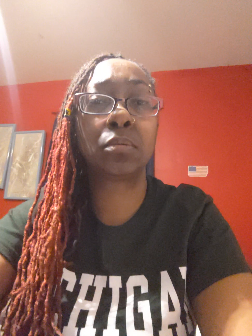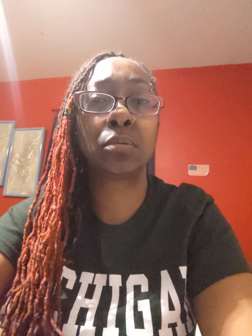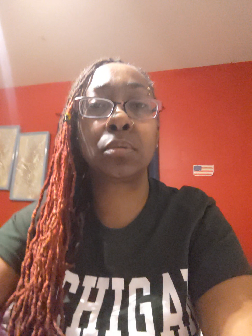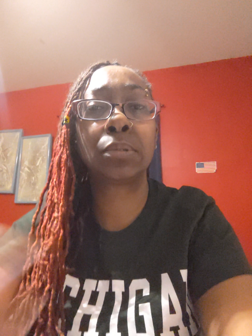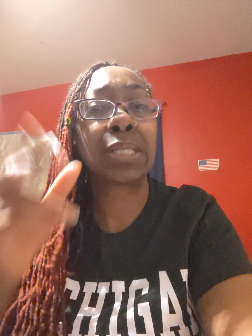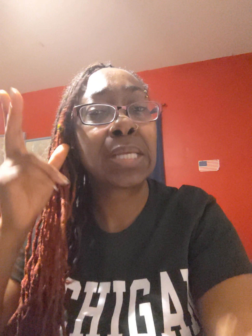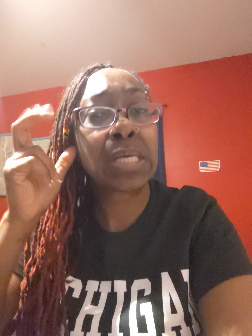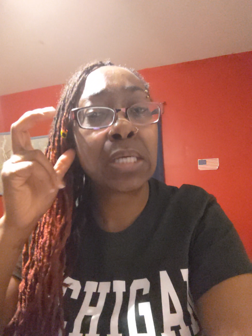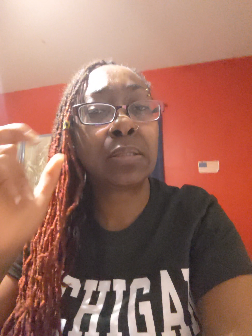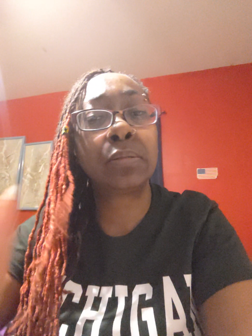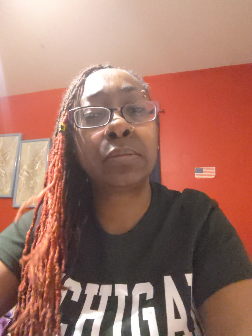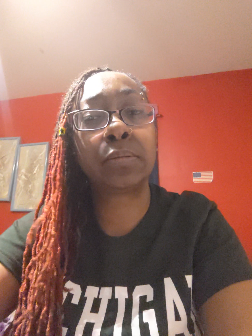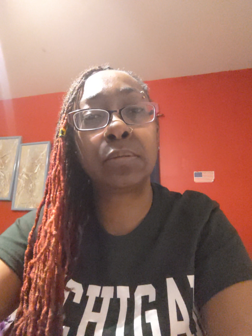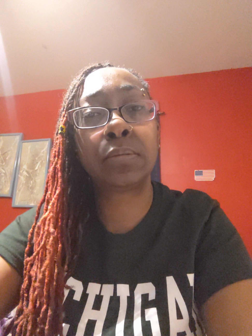hear